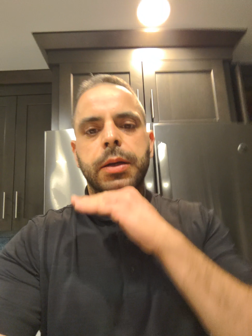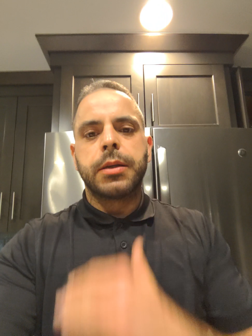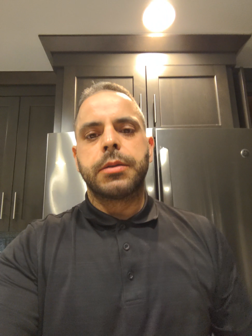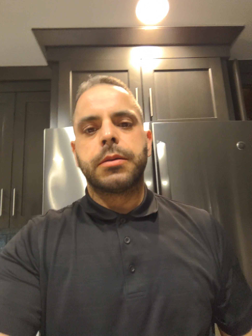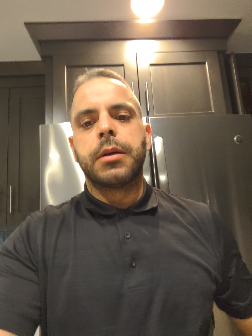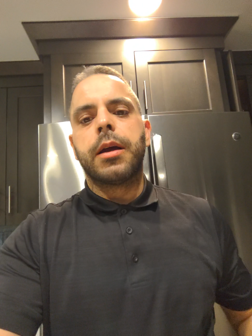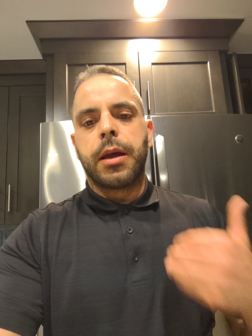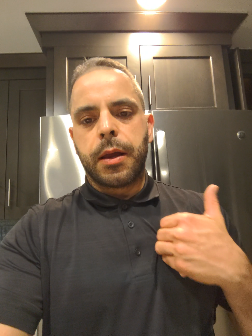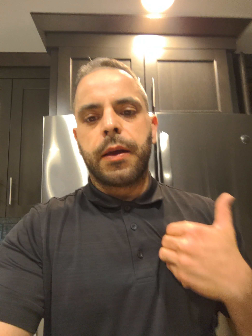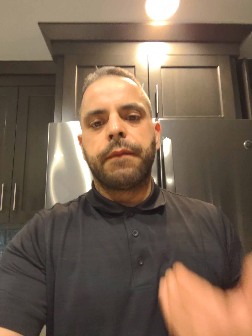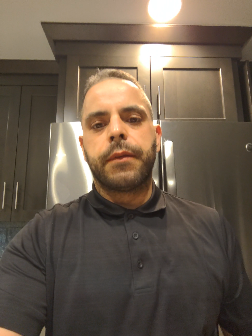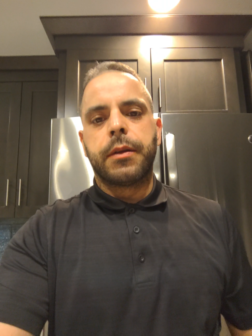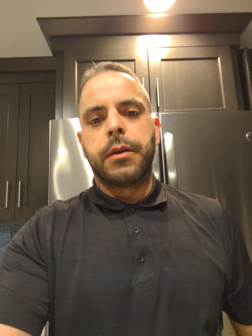have